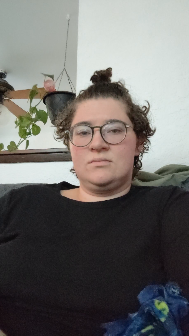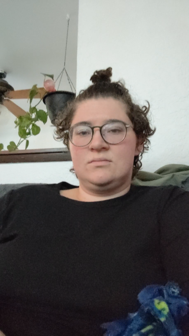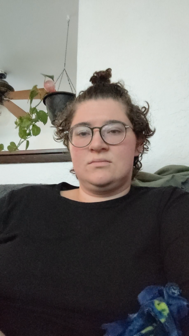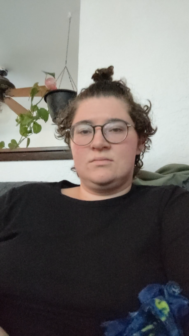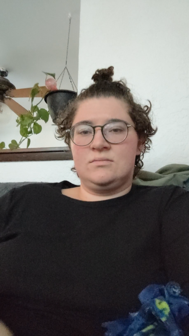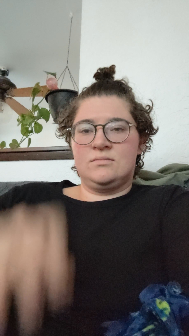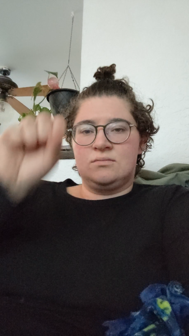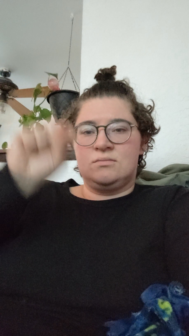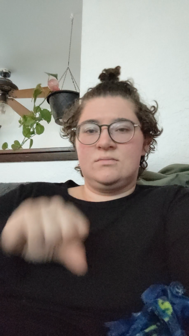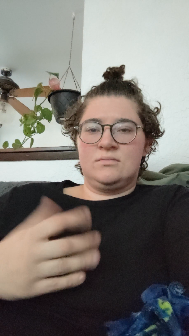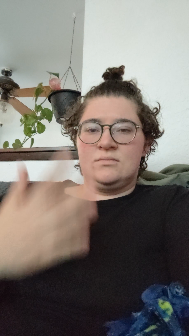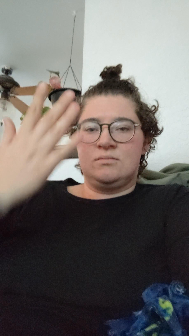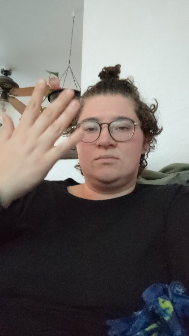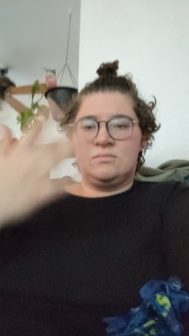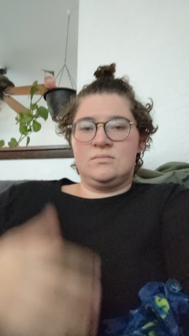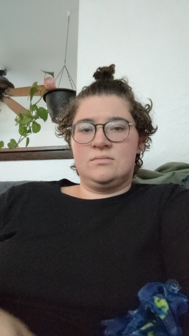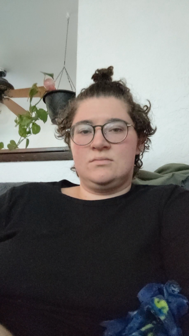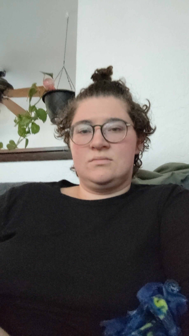gloves